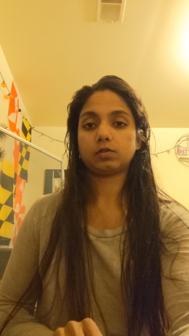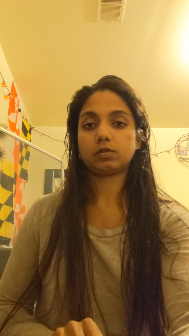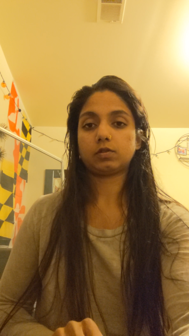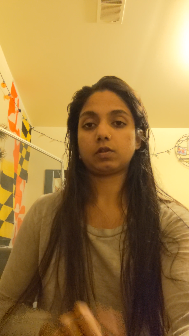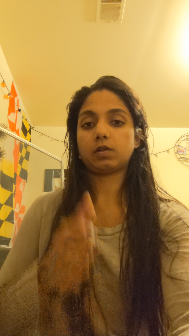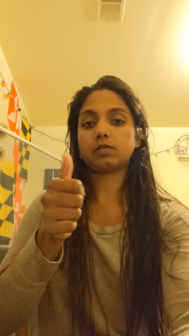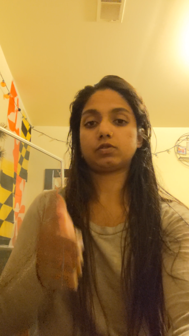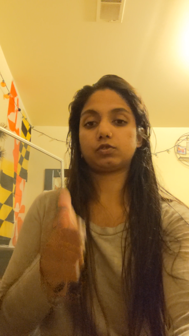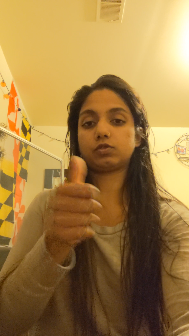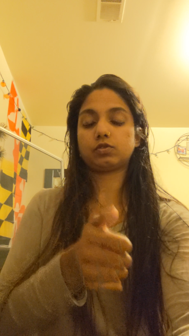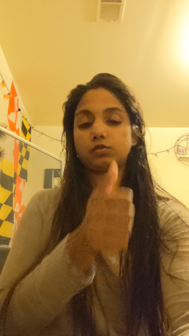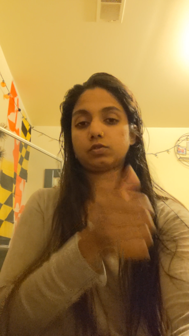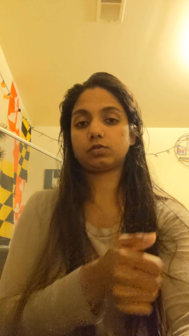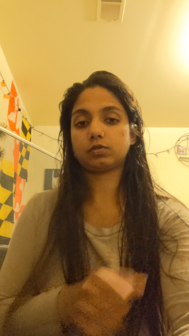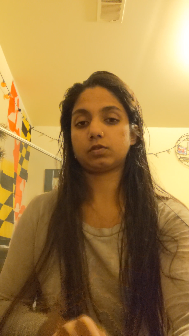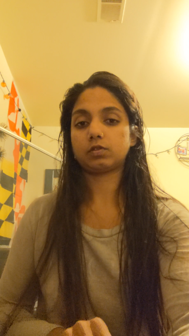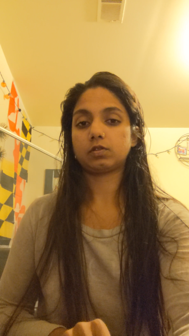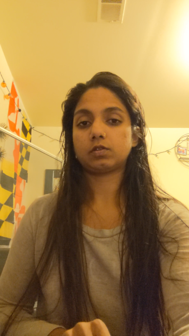each